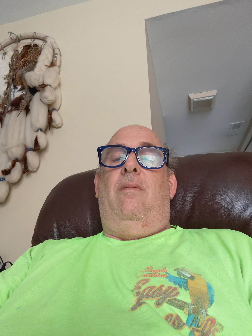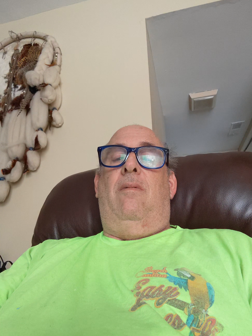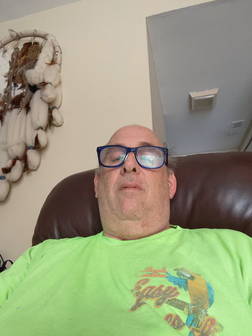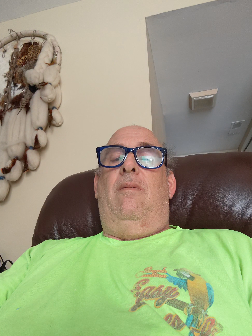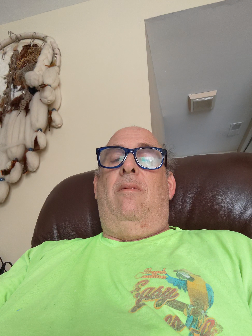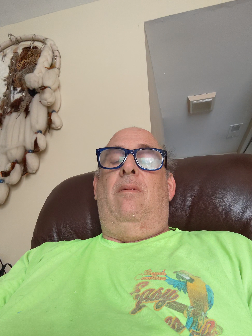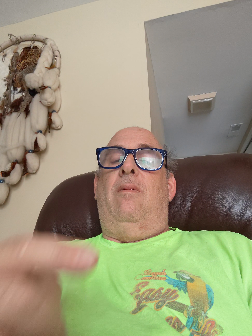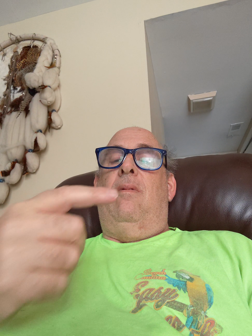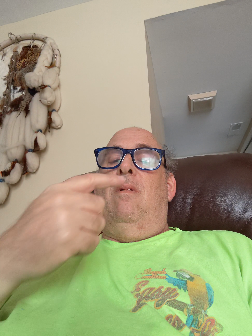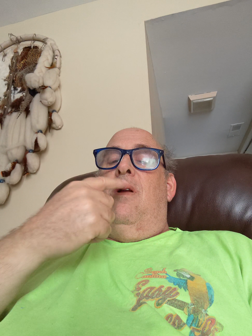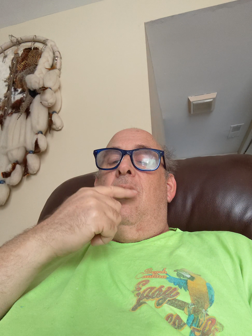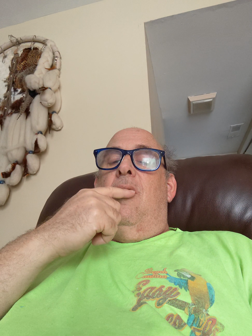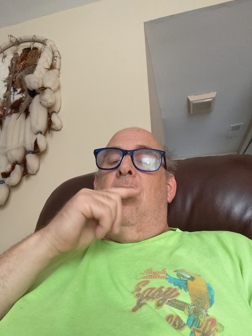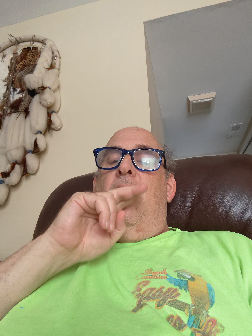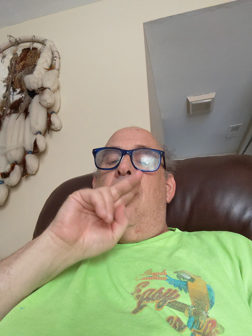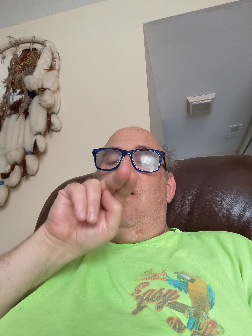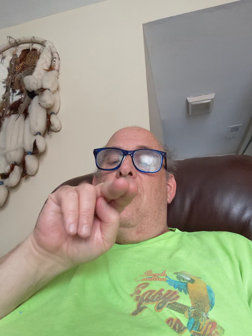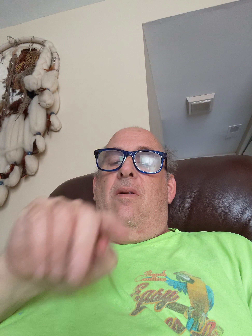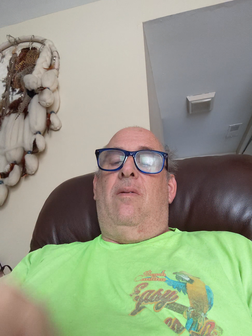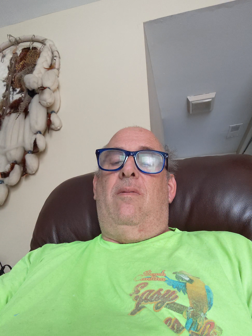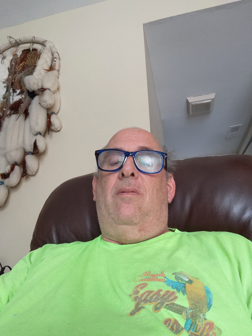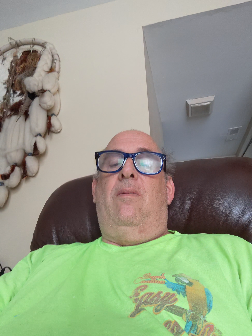tongue